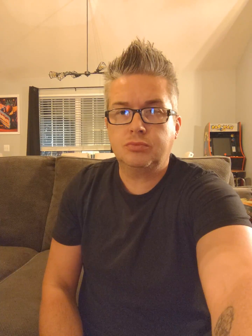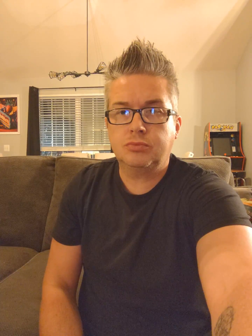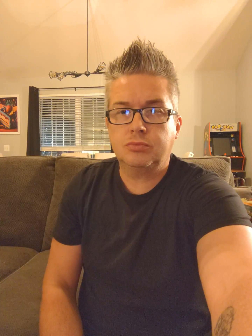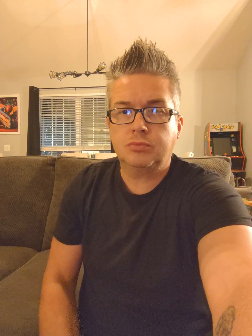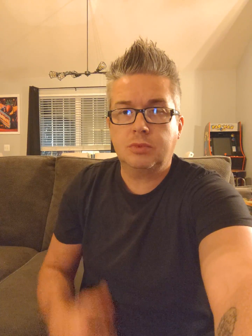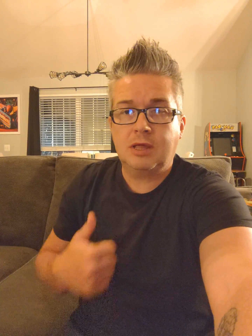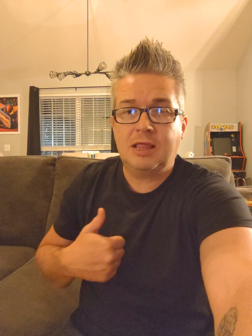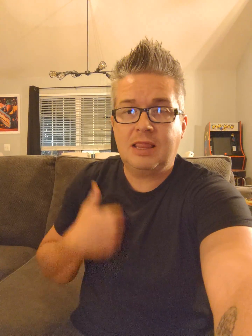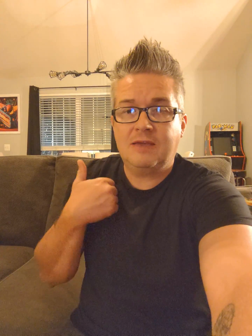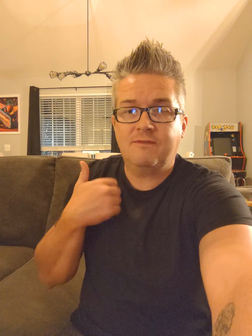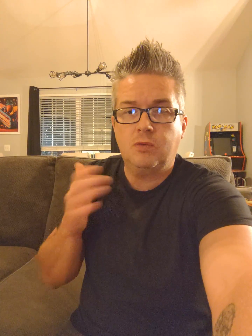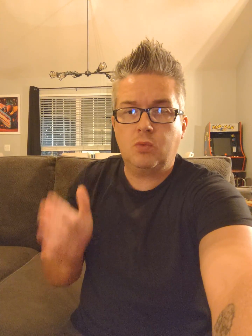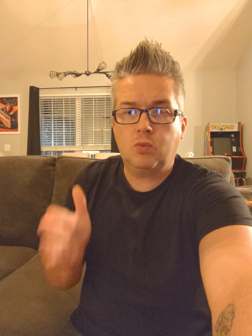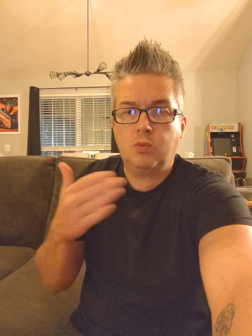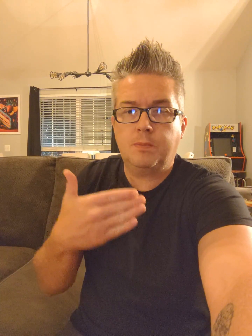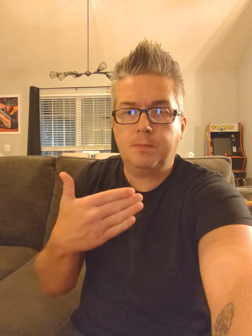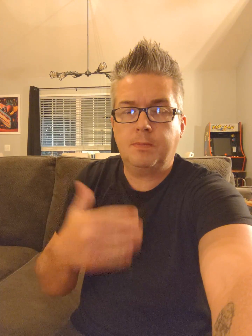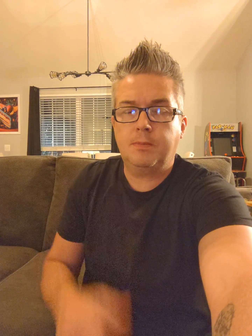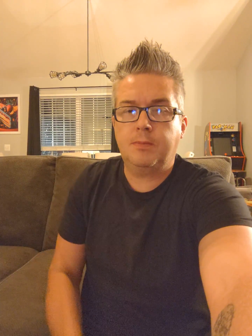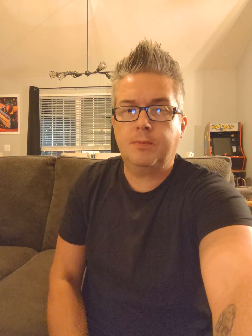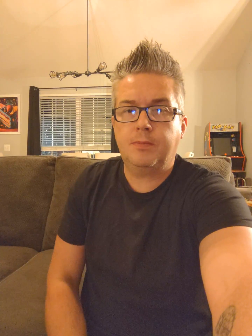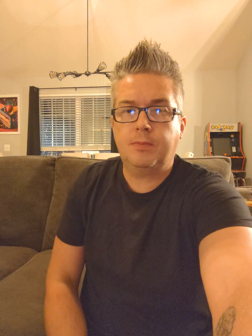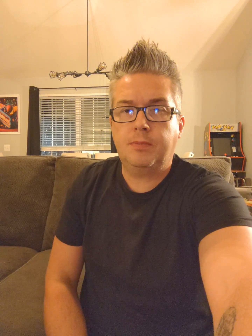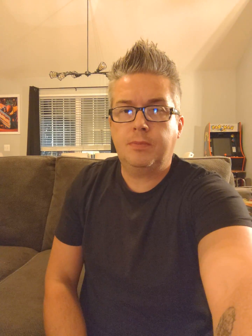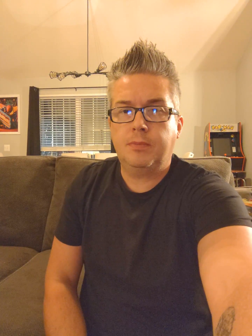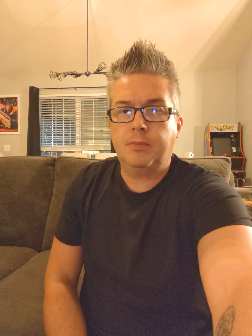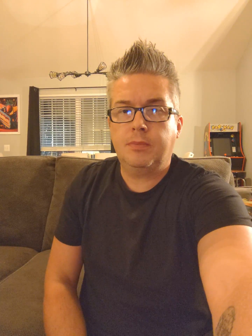living room